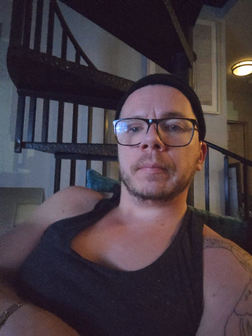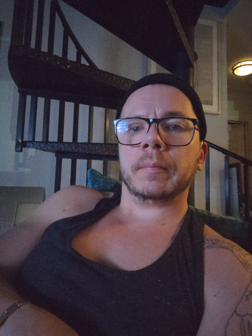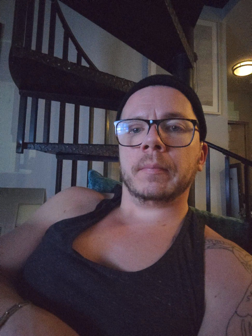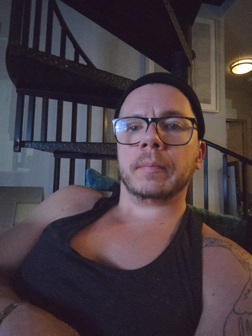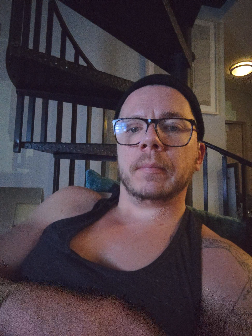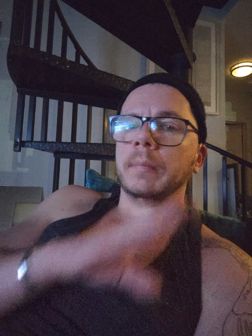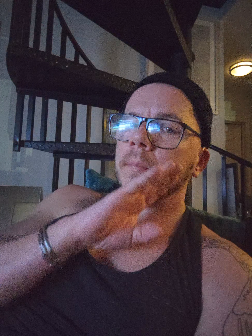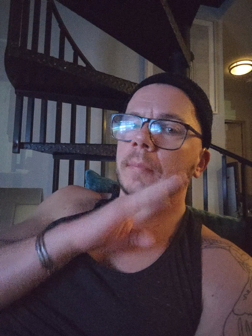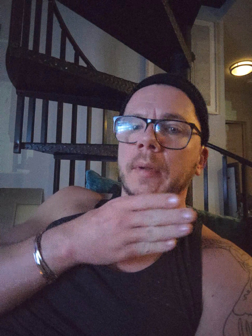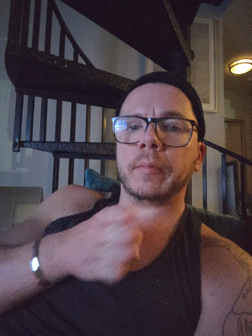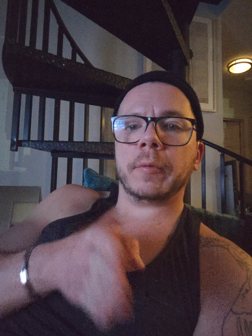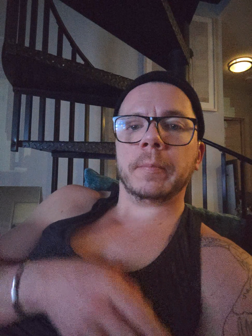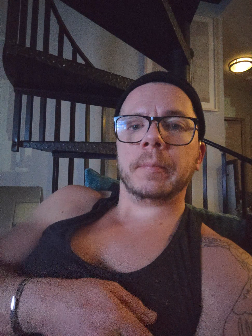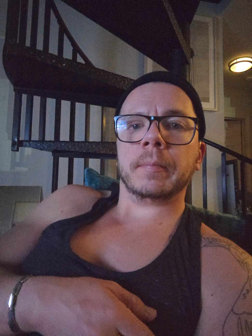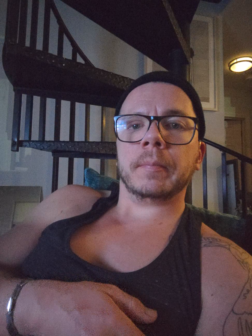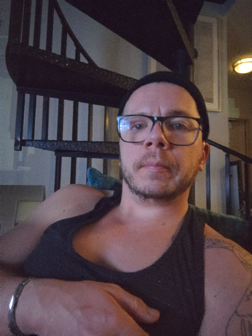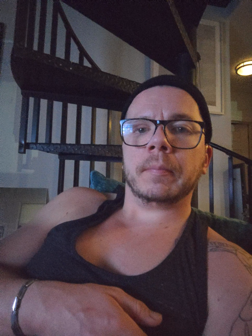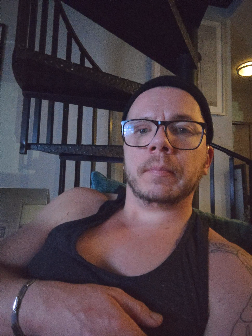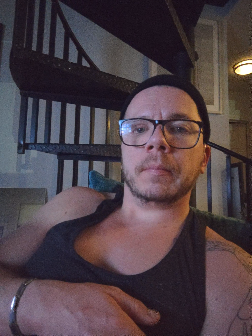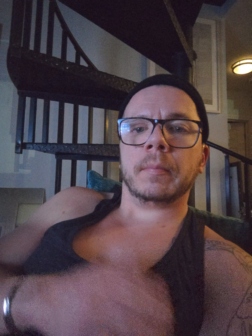bedroom